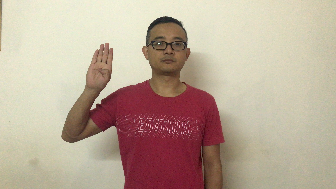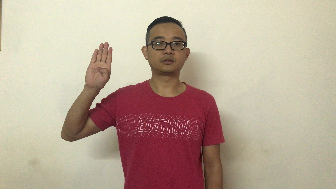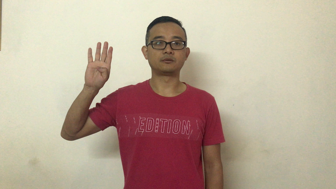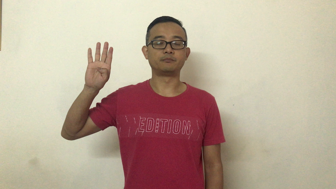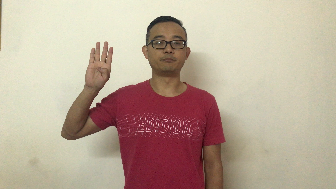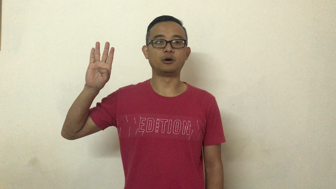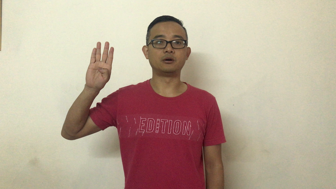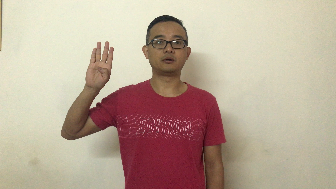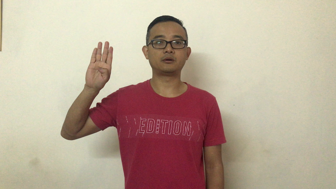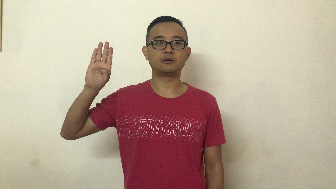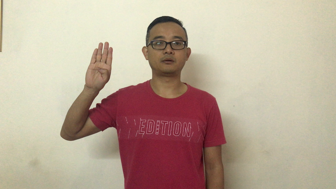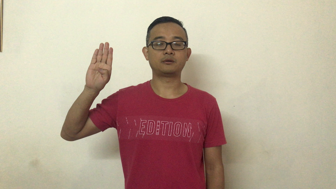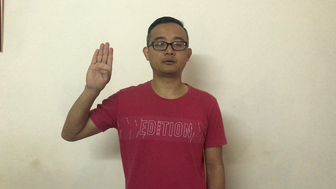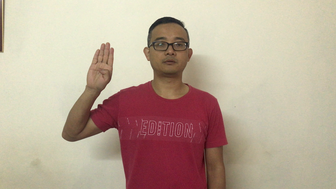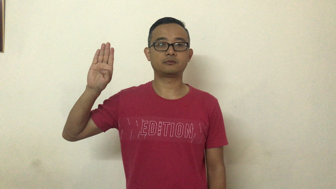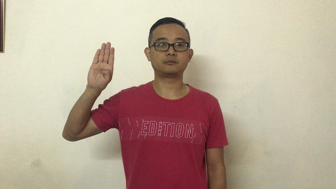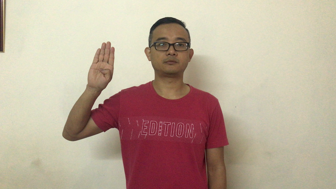ब